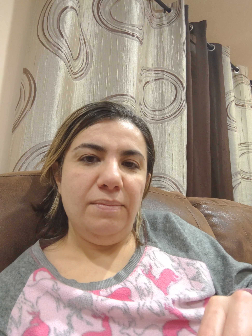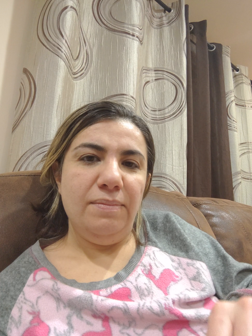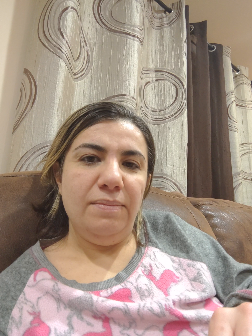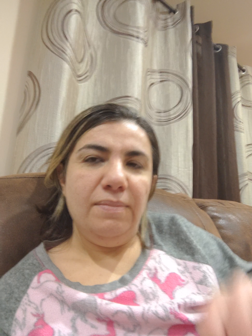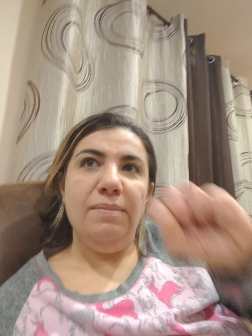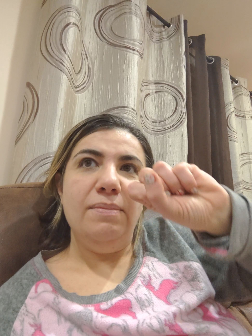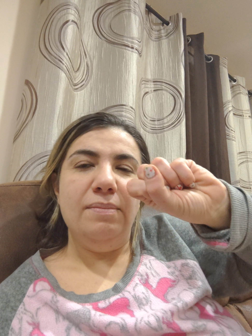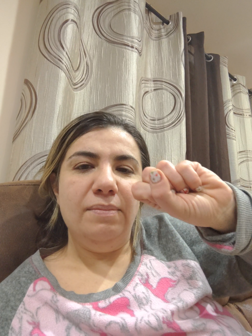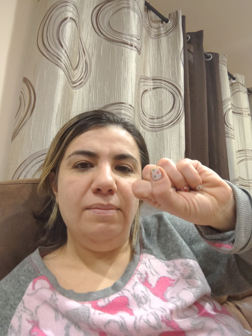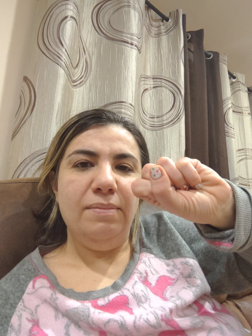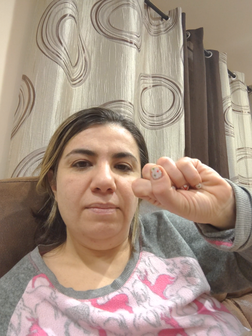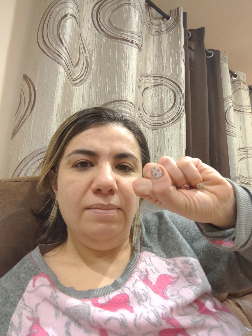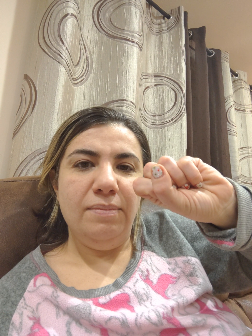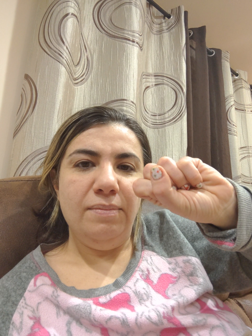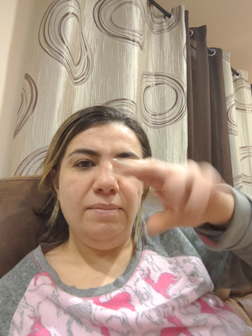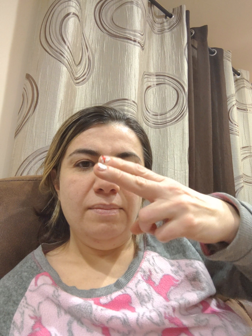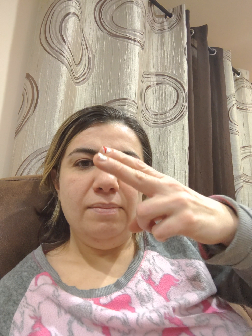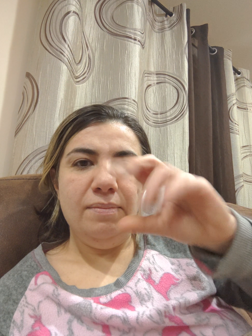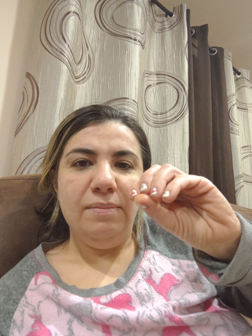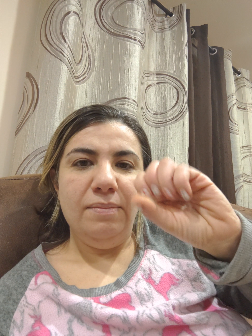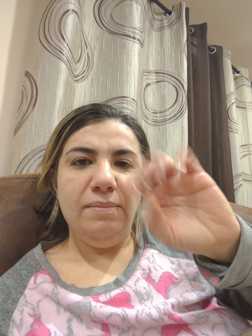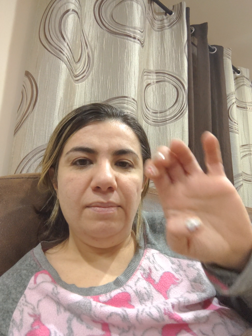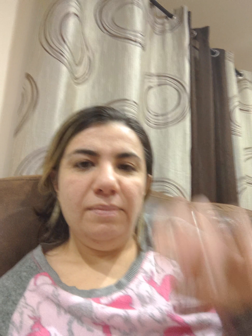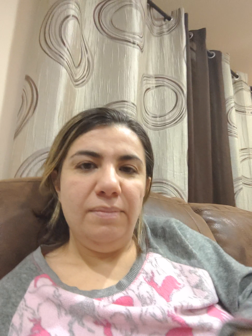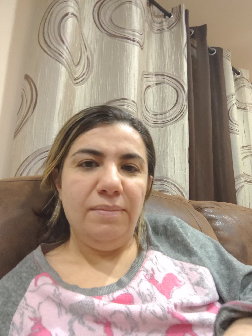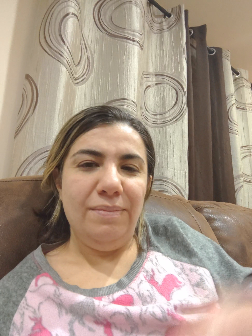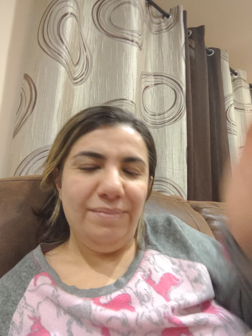shoe